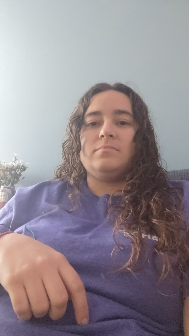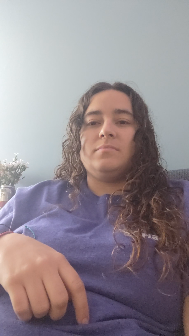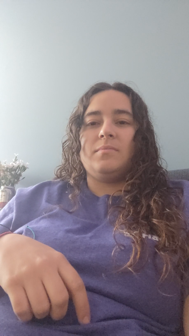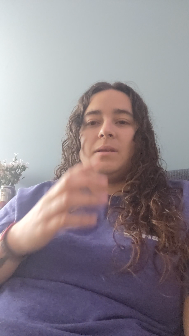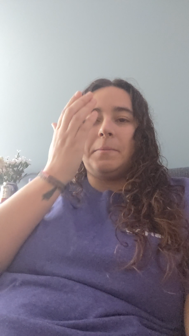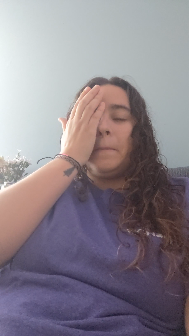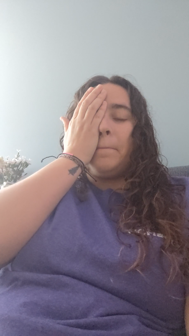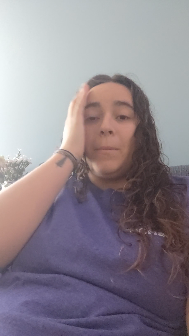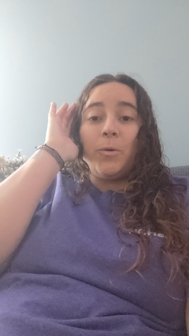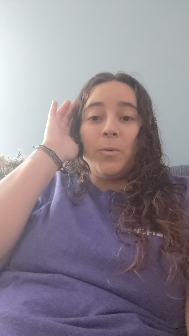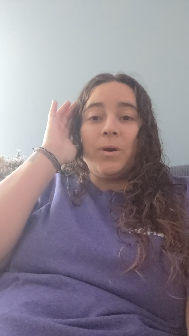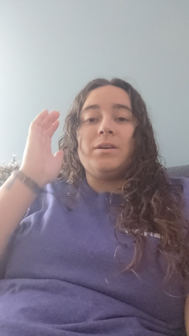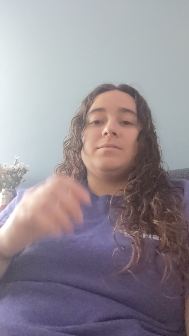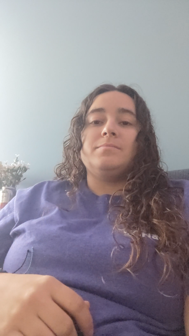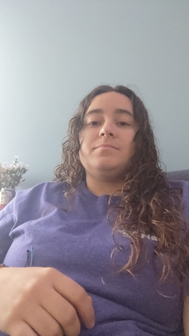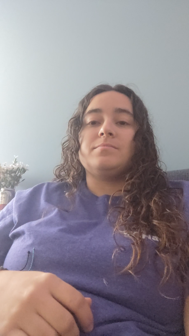peekaboo